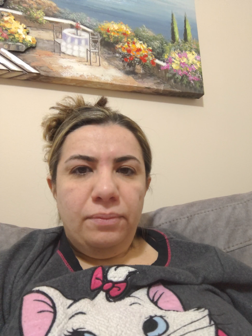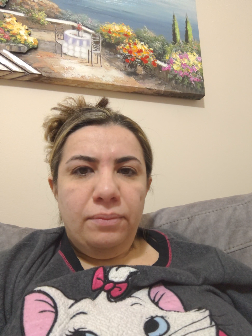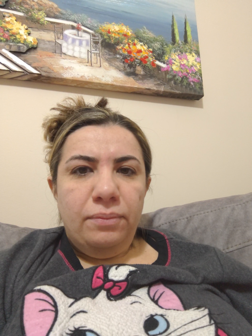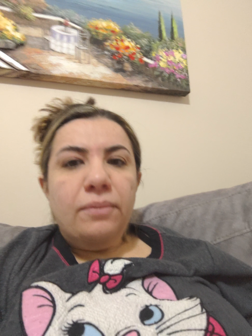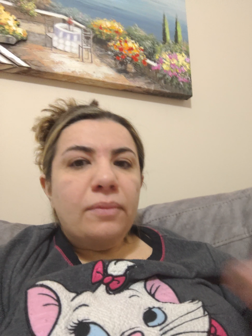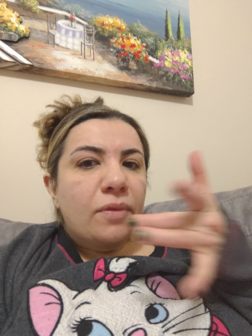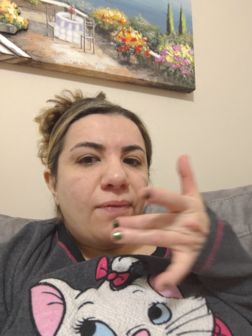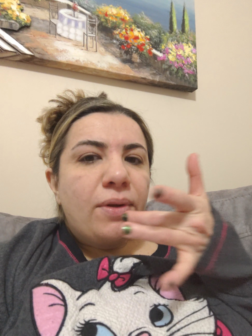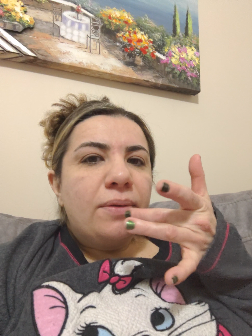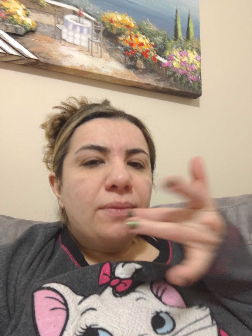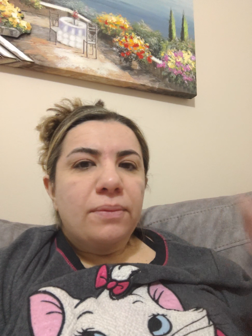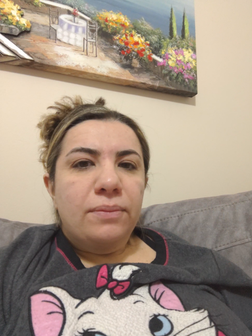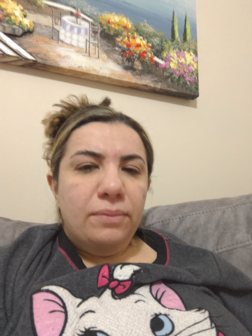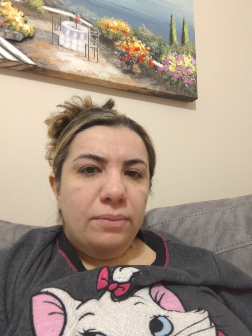taste